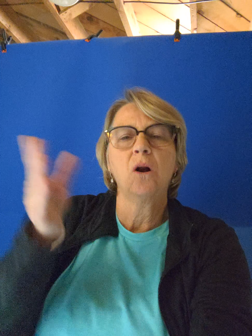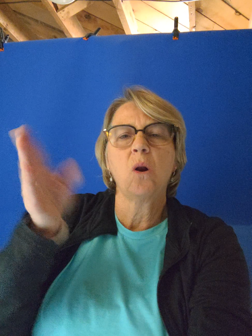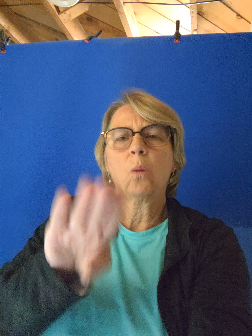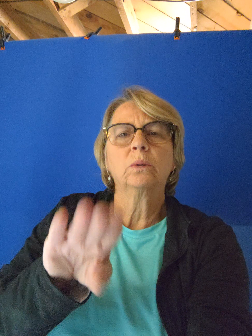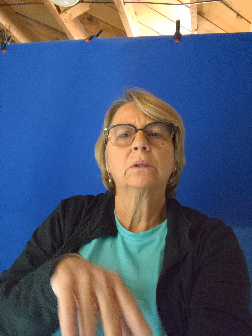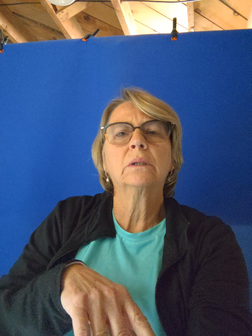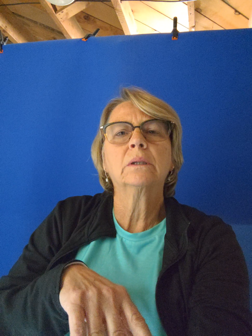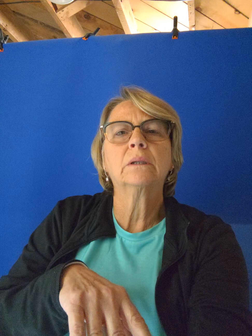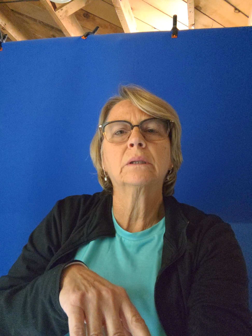close